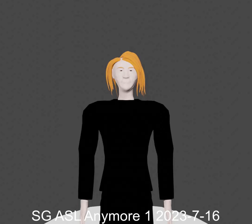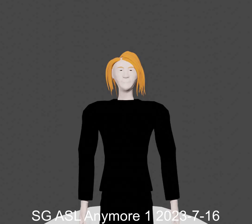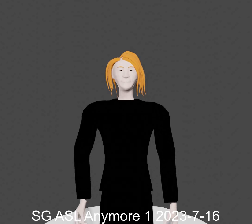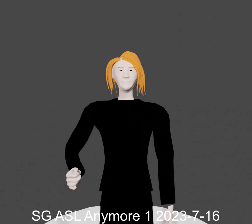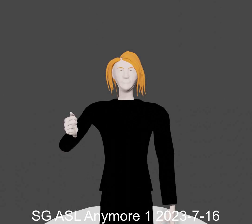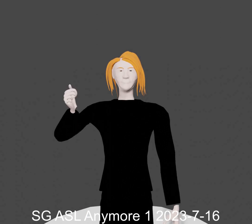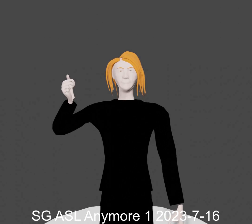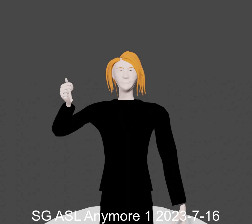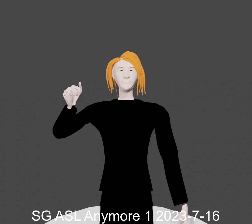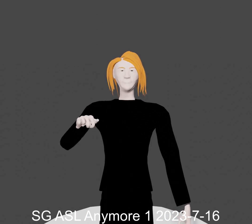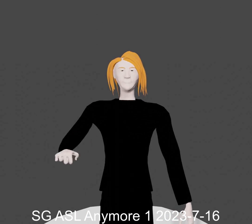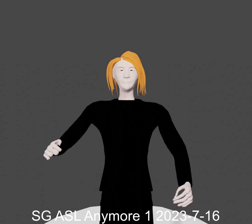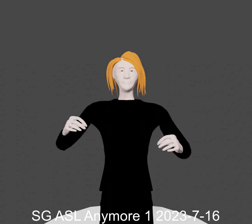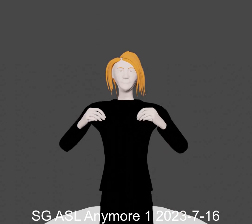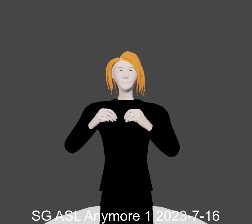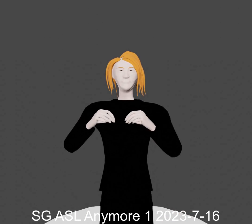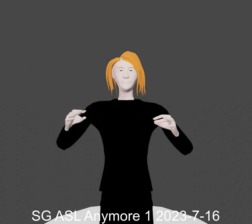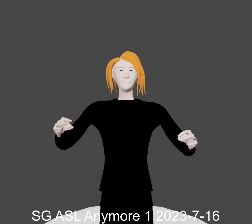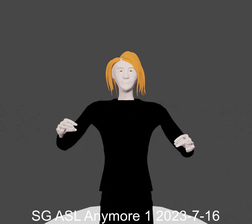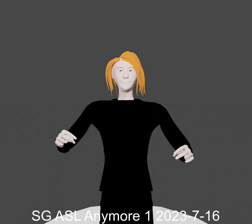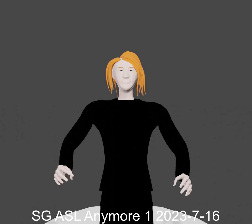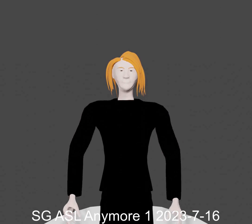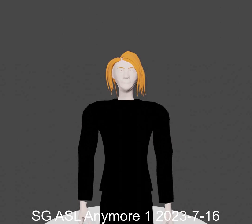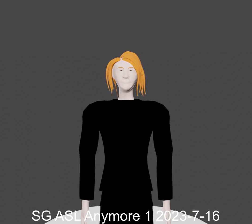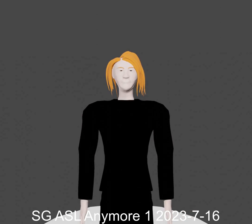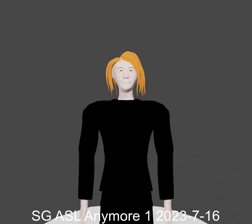Anymore